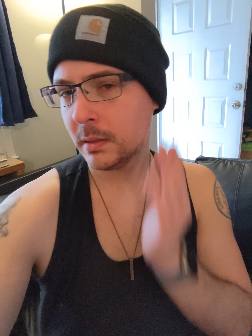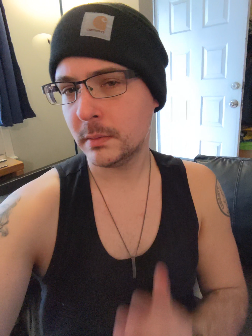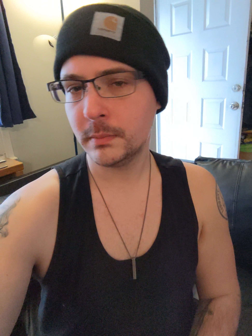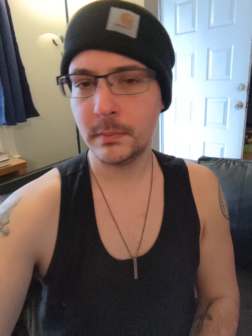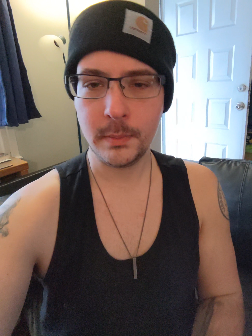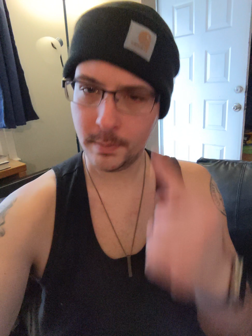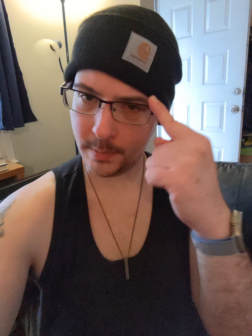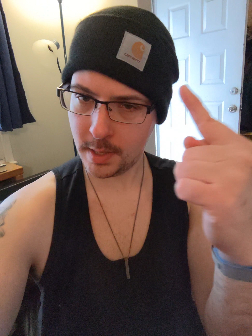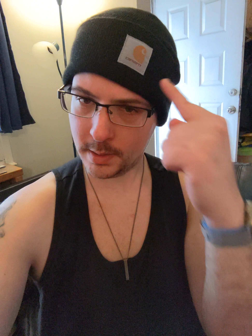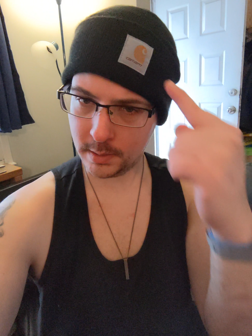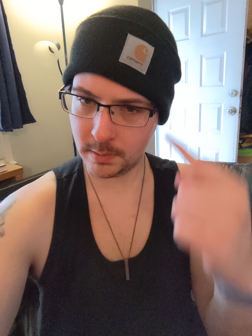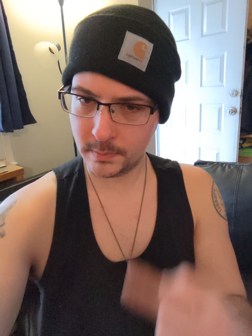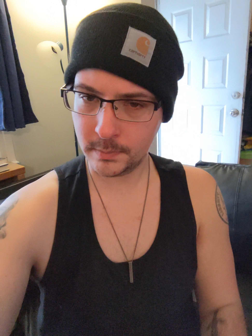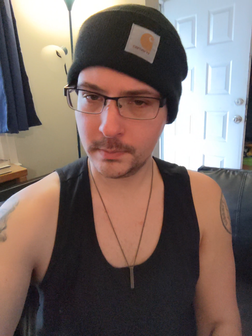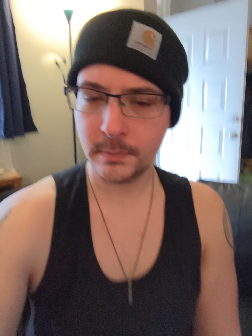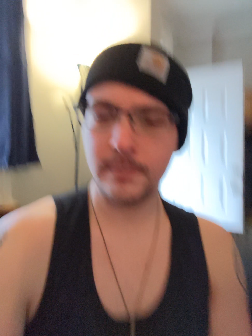penny